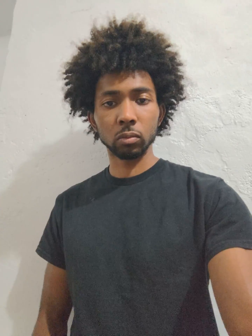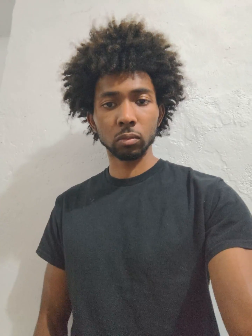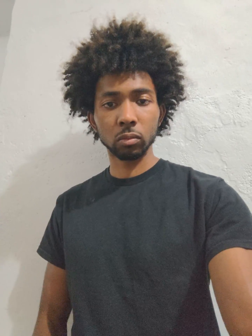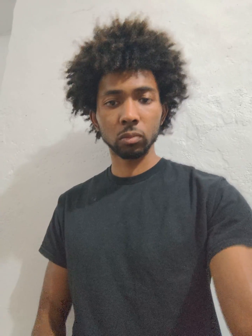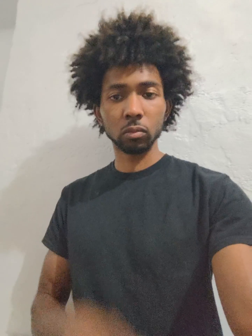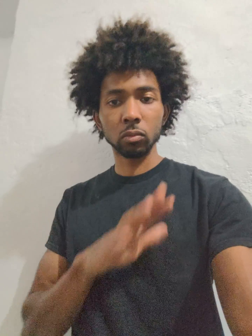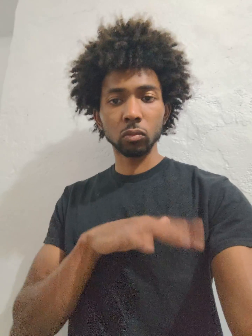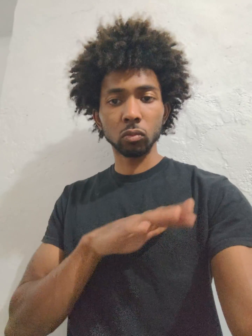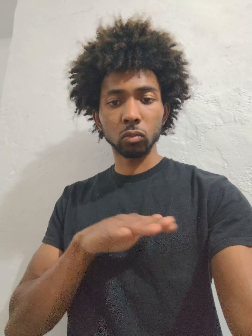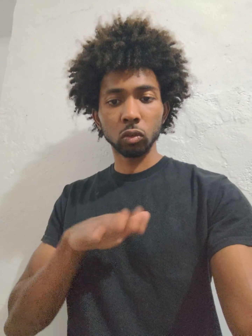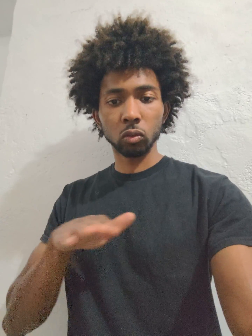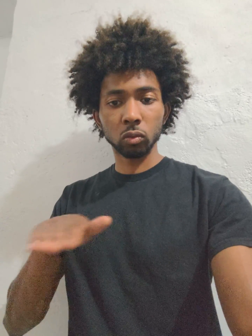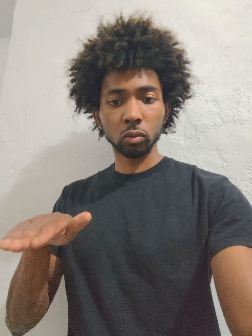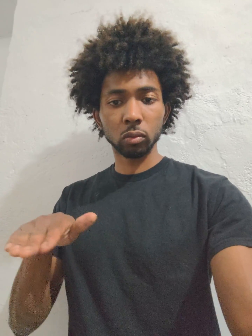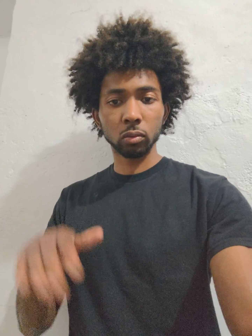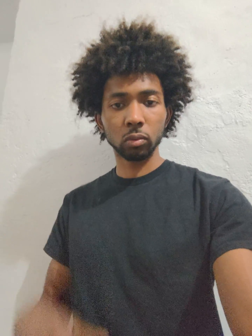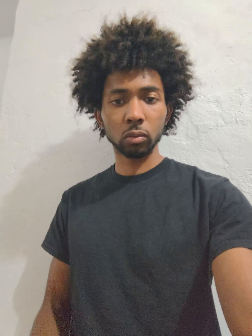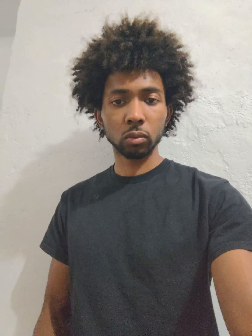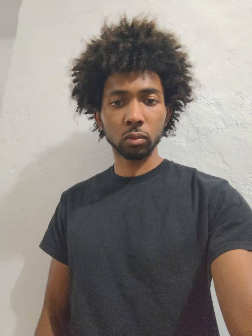children